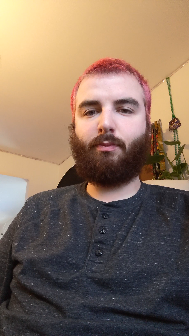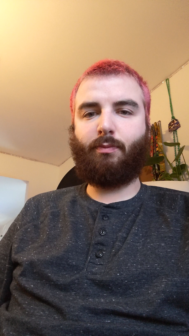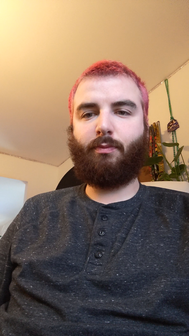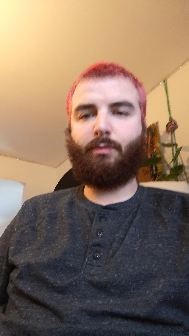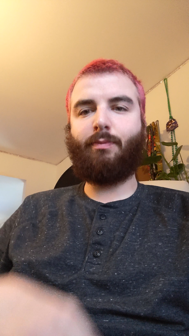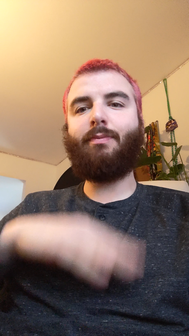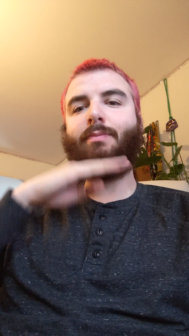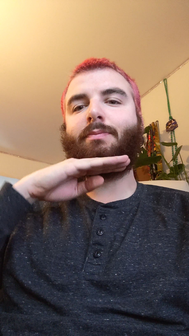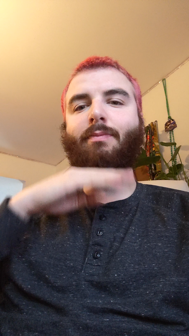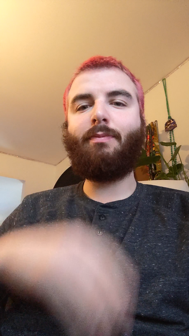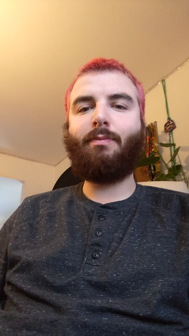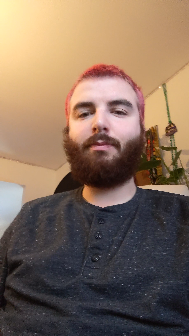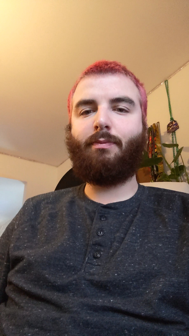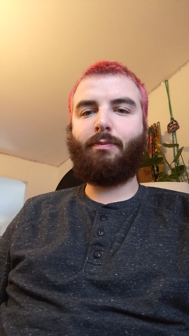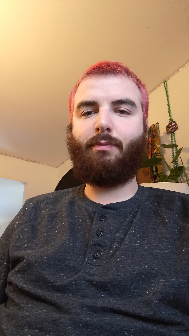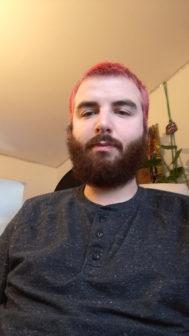full